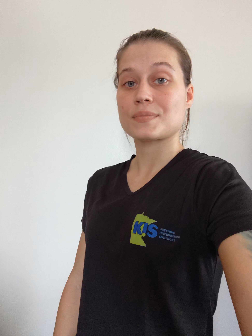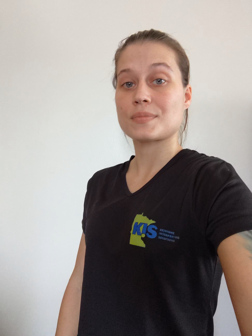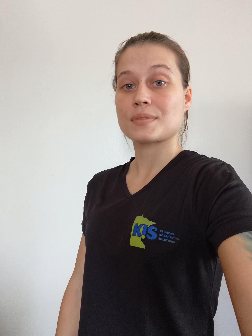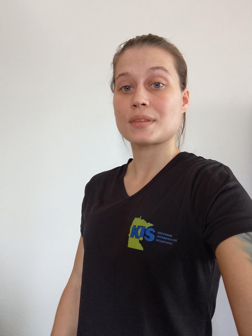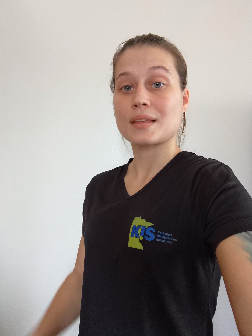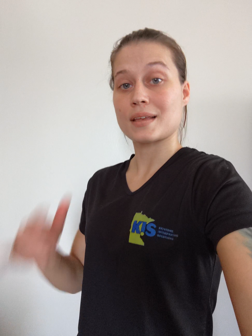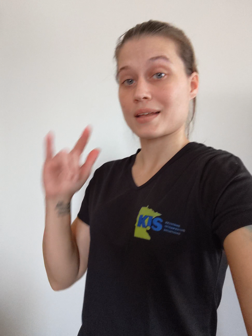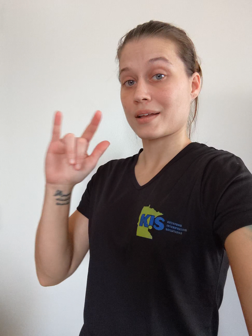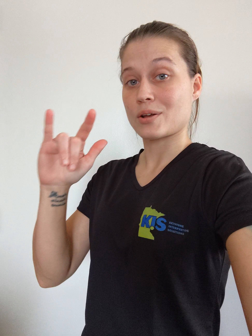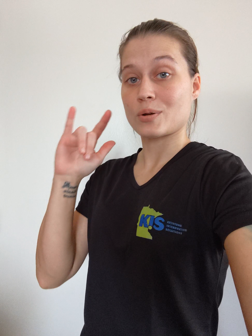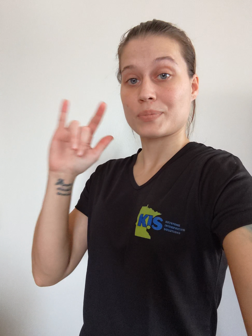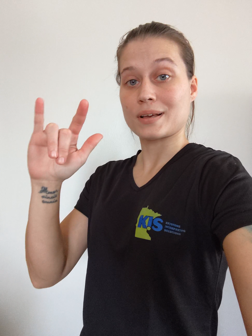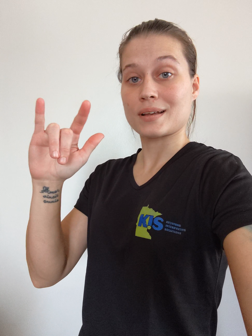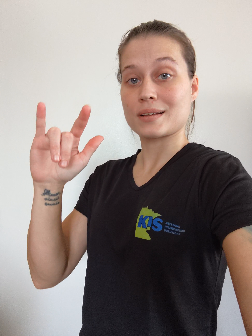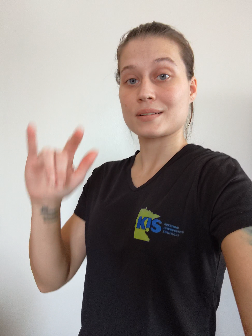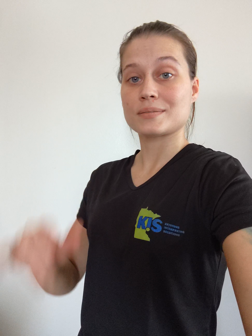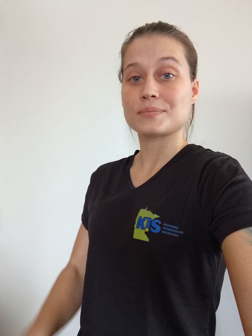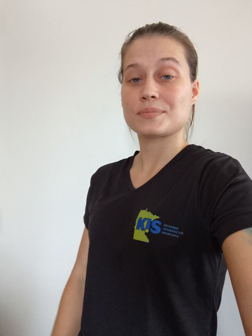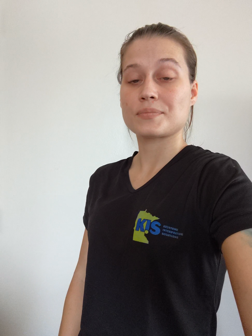airplane